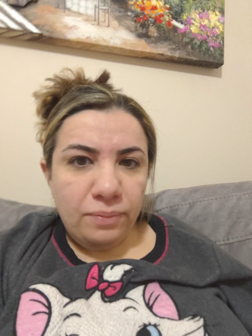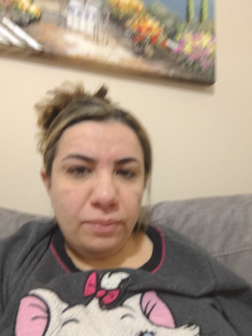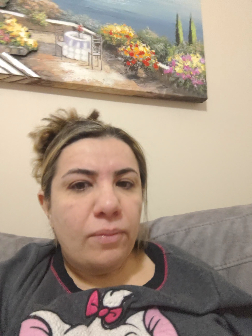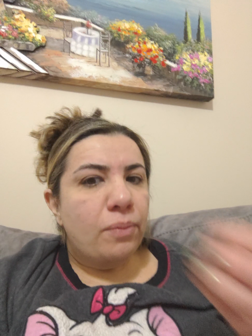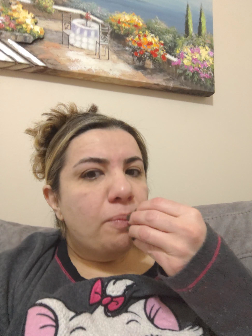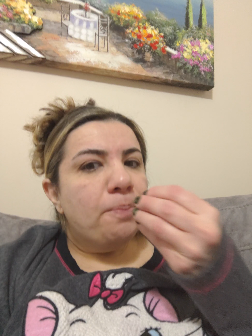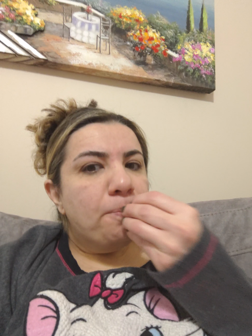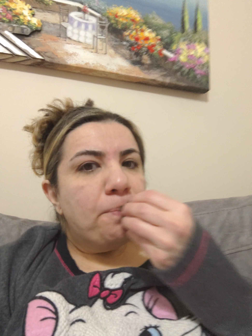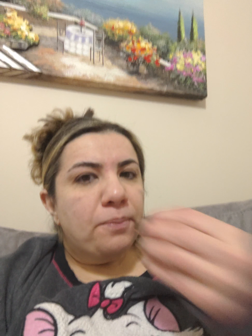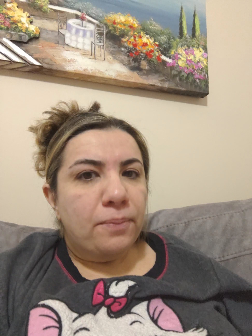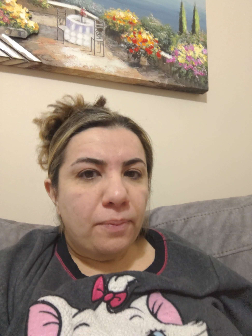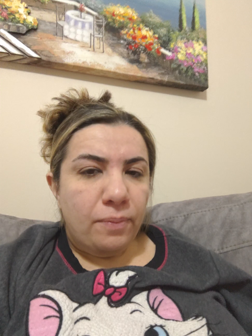food